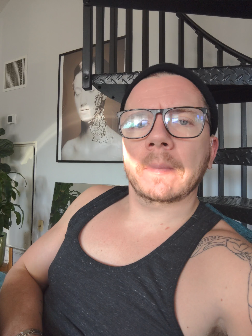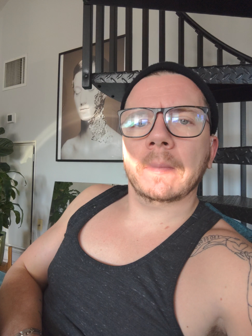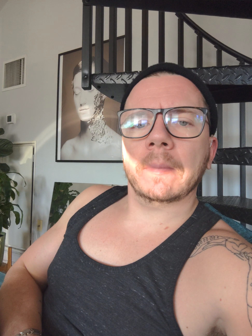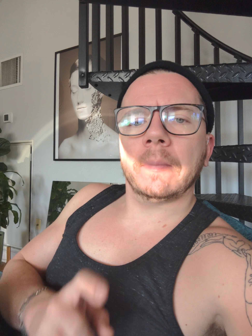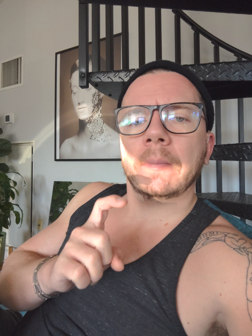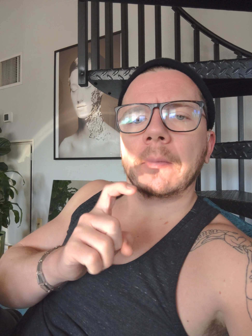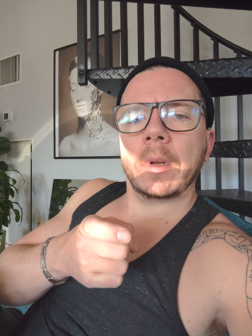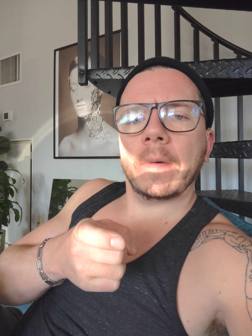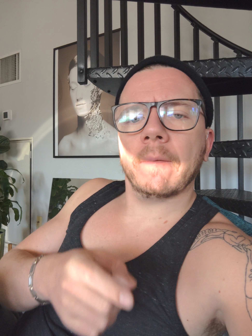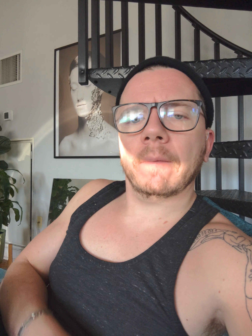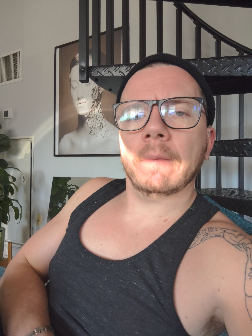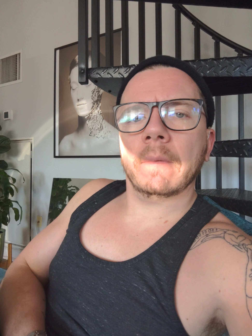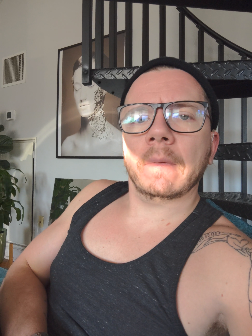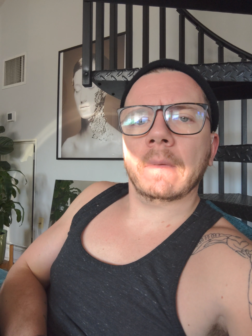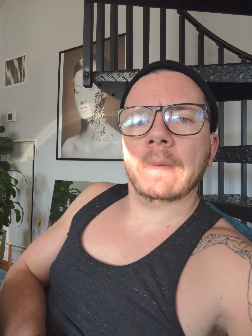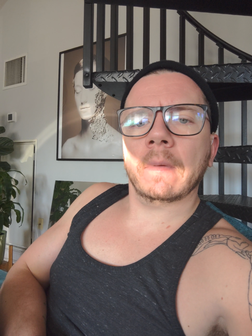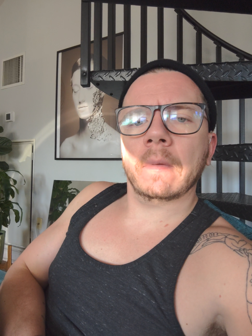give